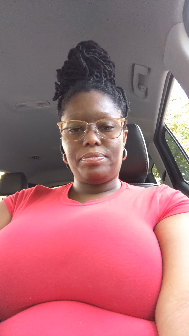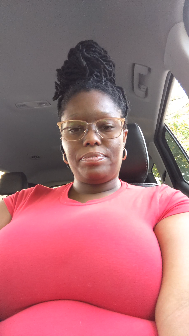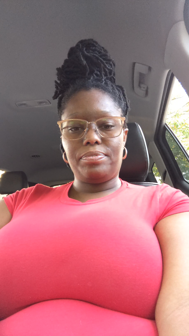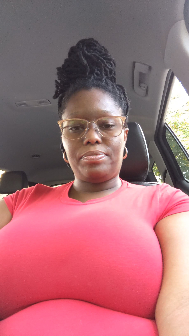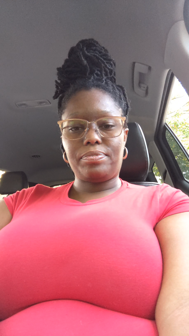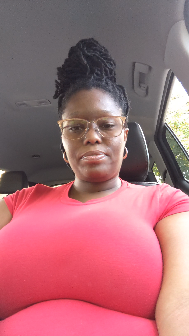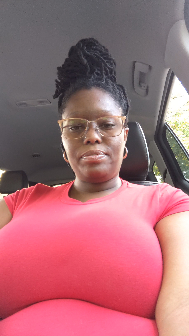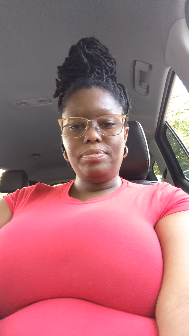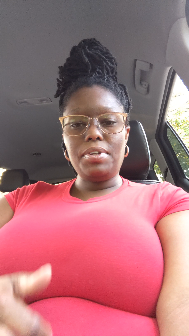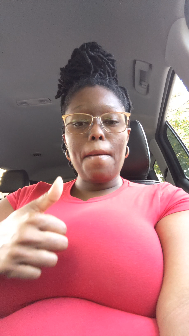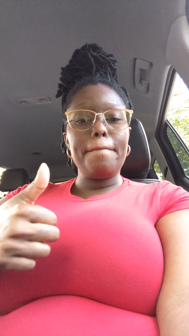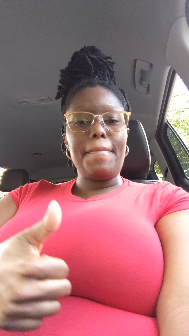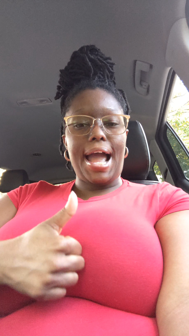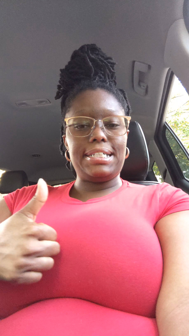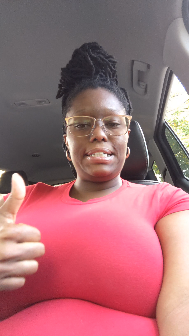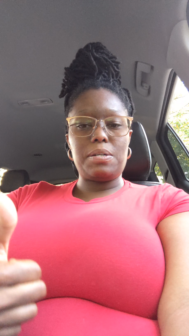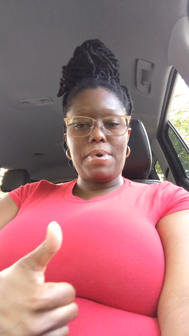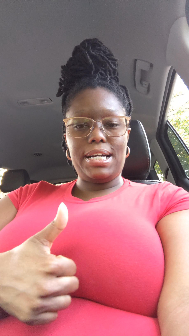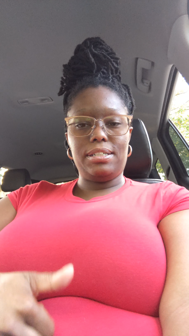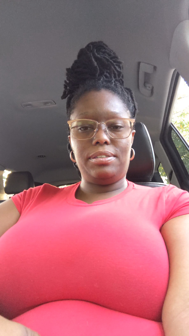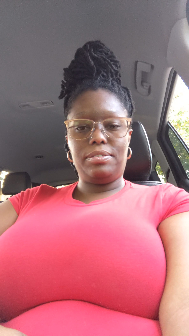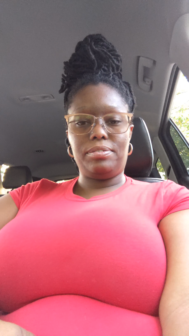basement